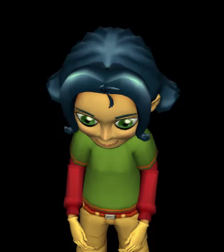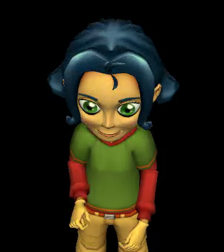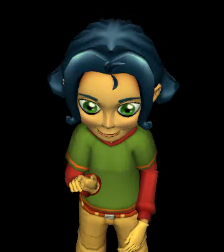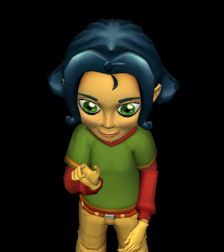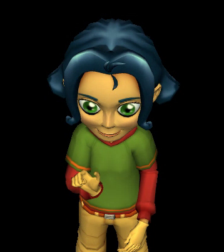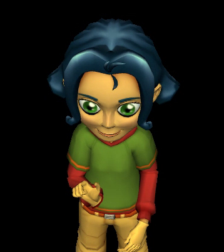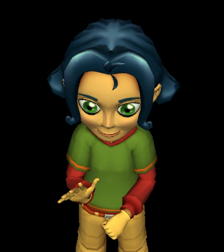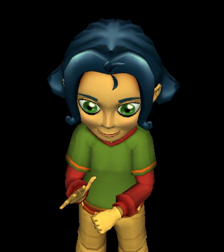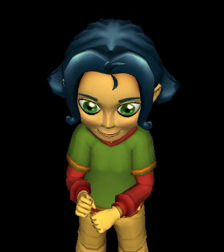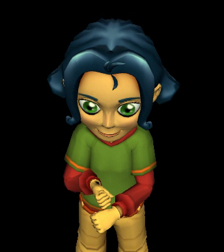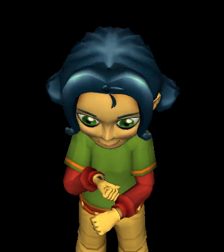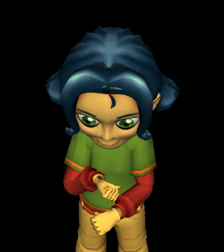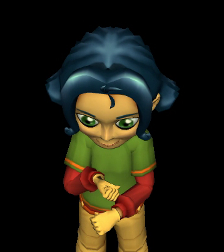فائز